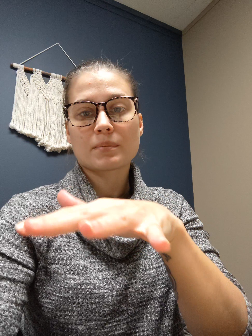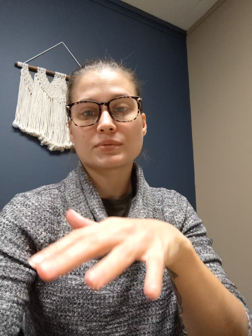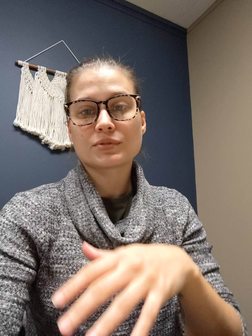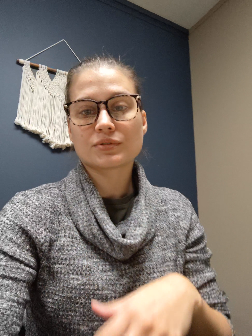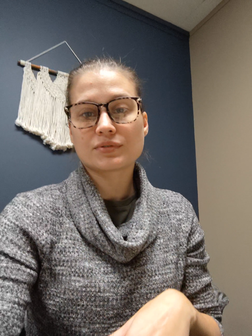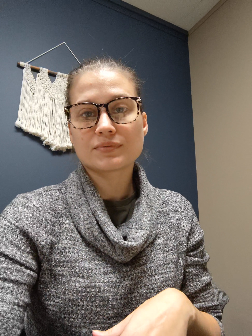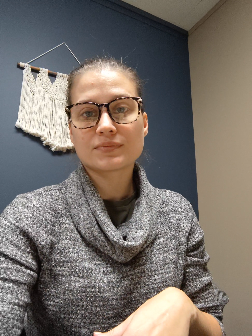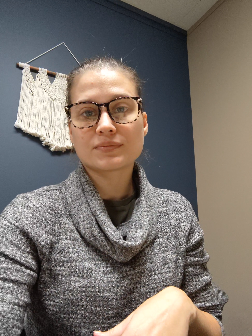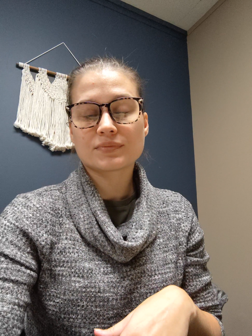helicopter